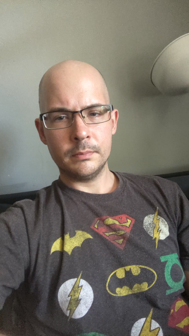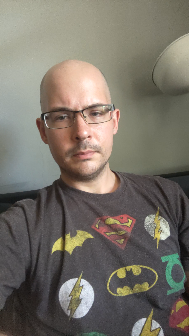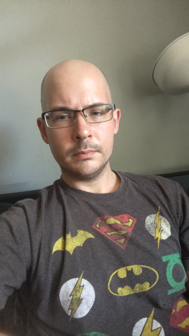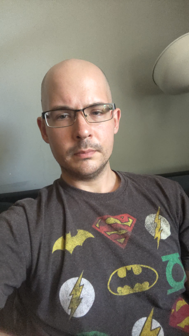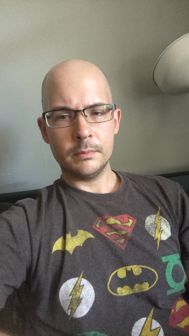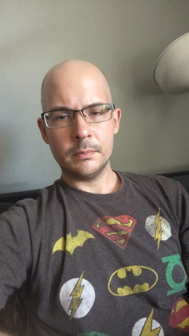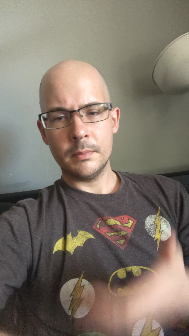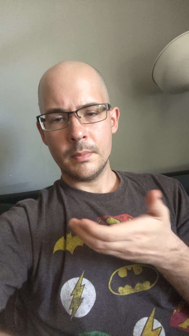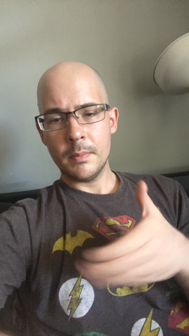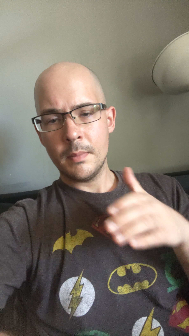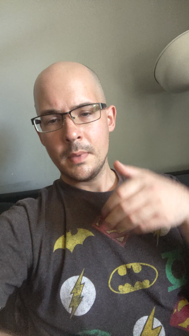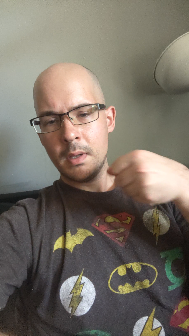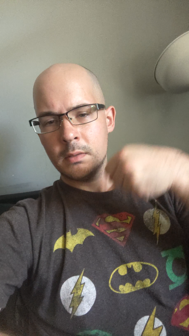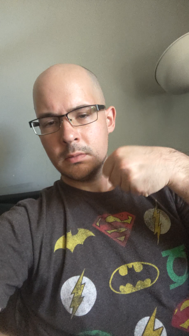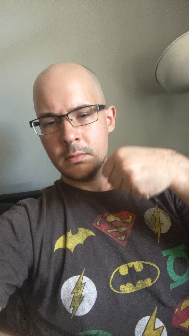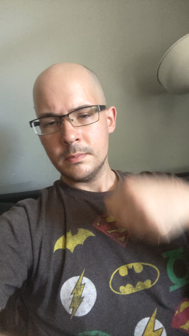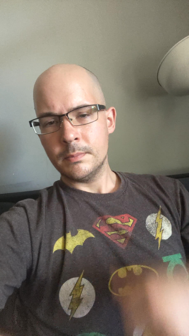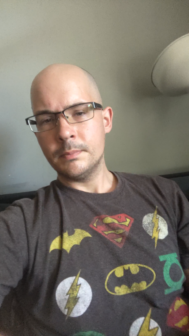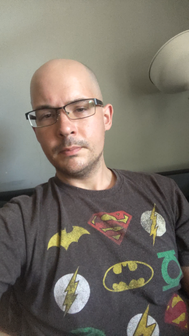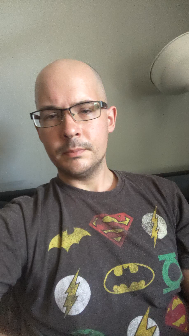basket